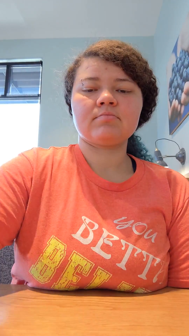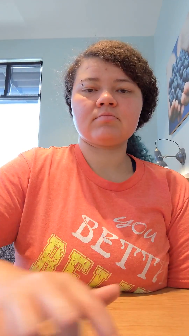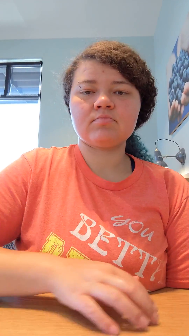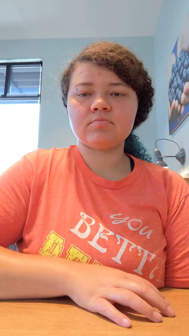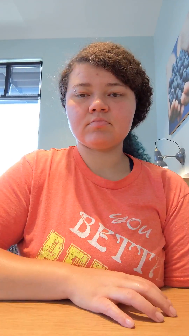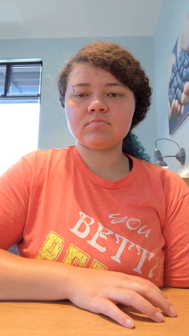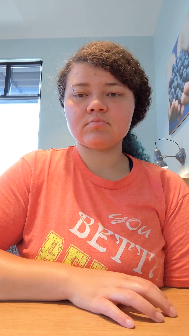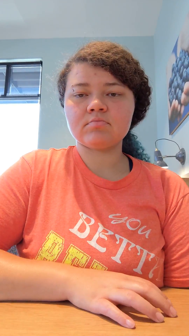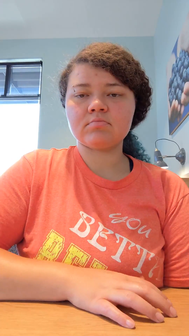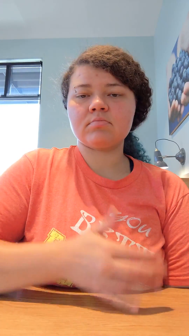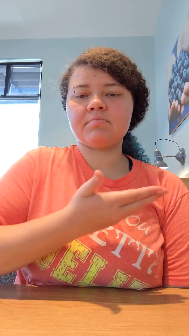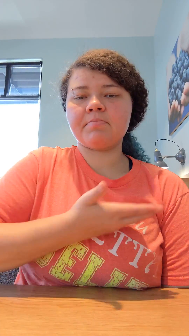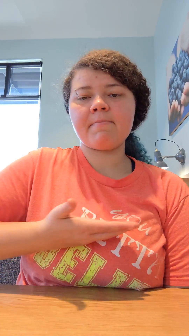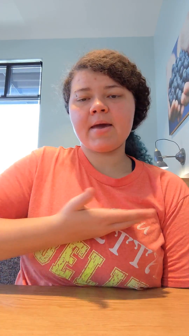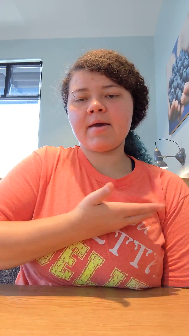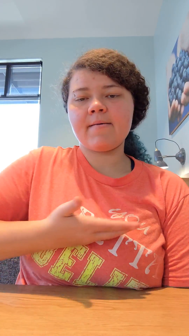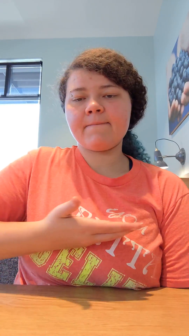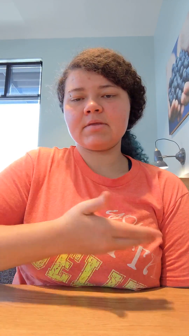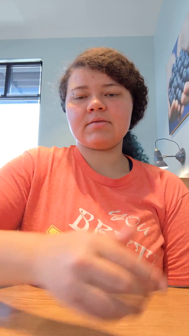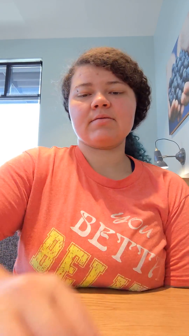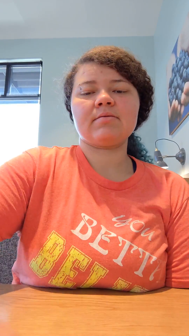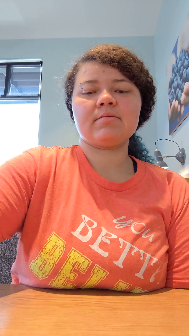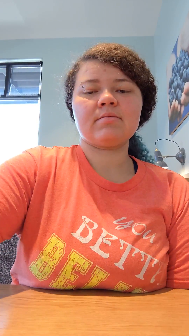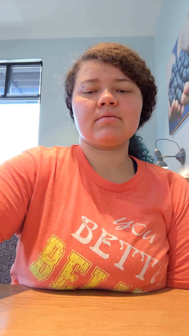baby